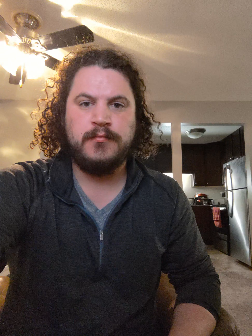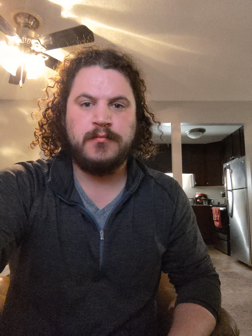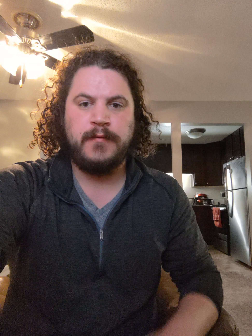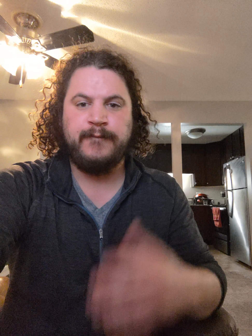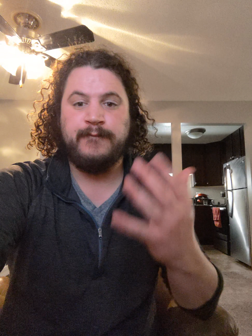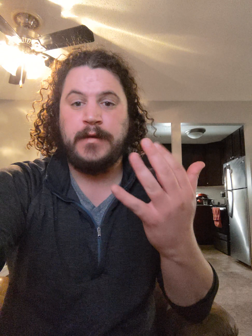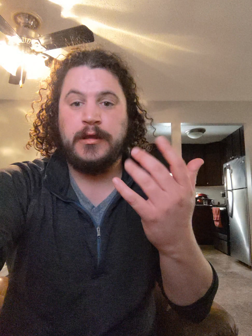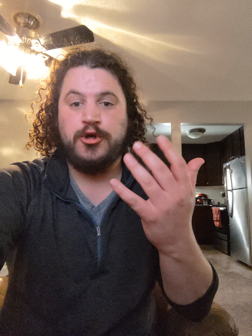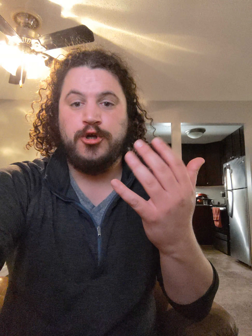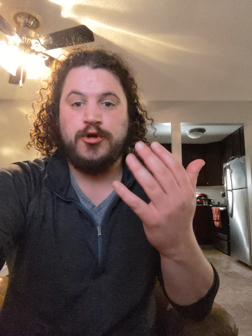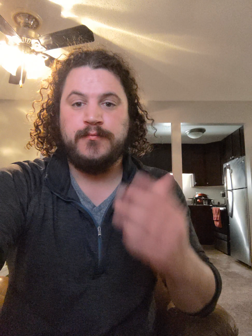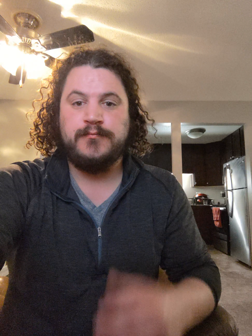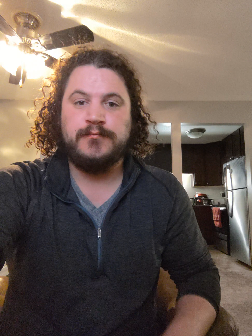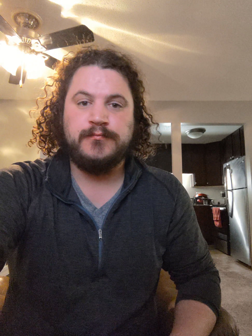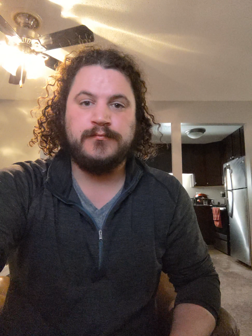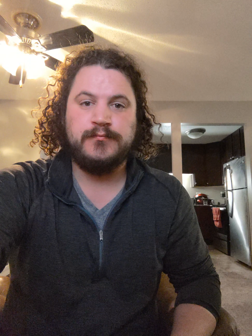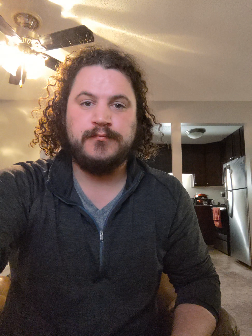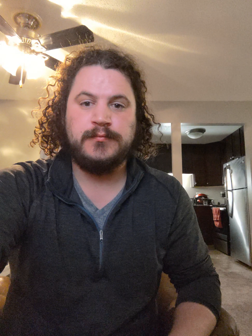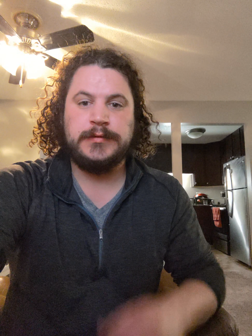finger